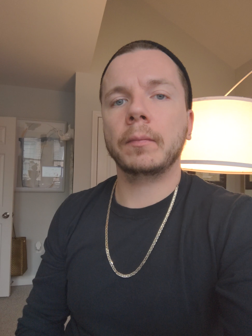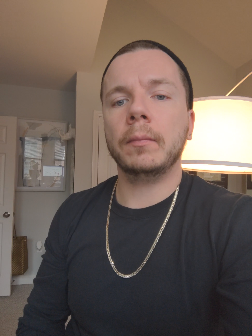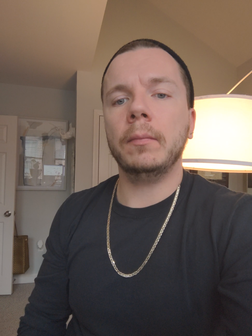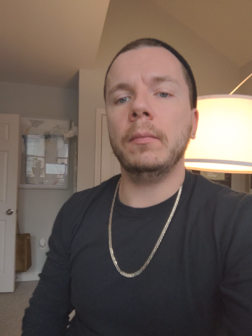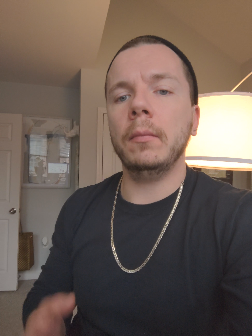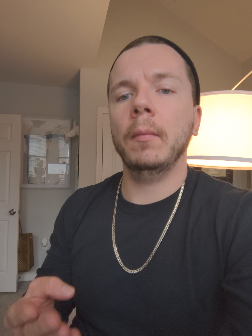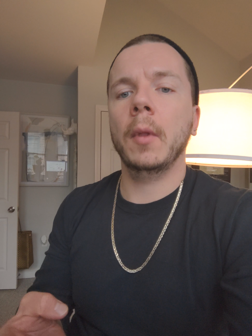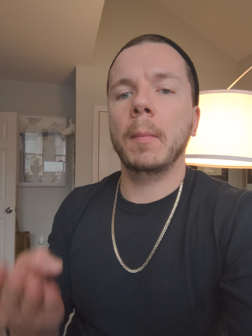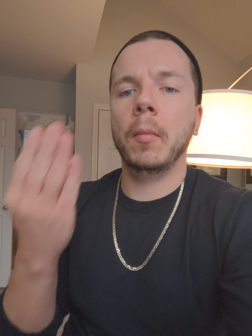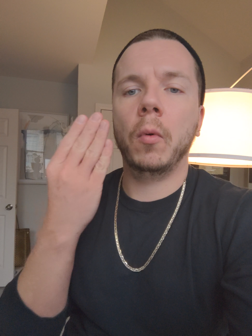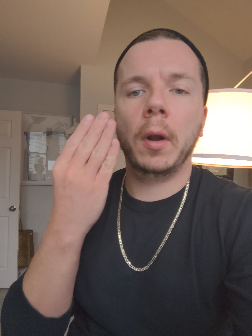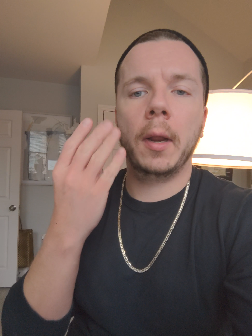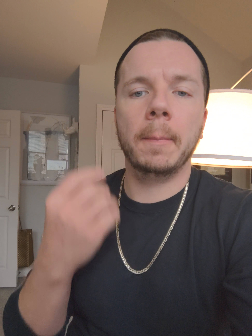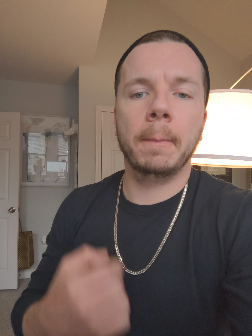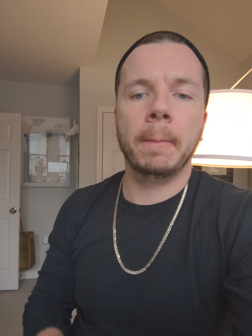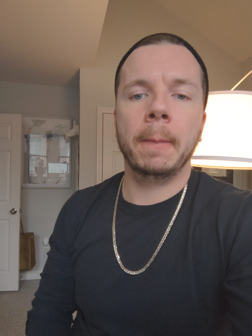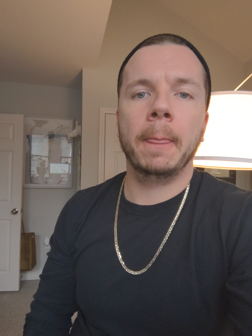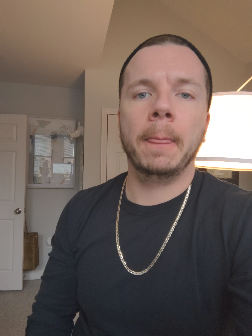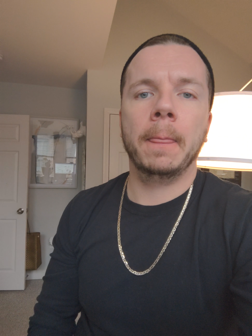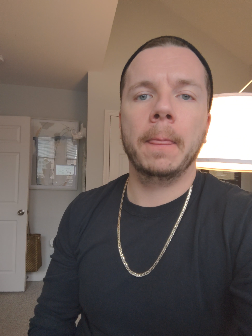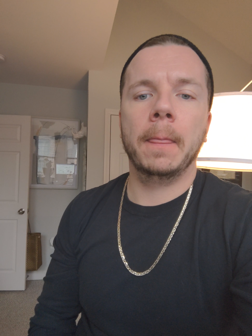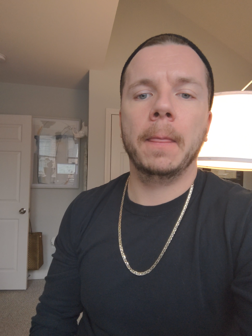morning